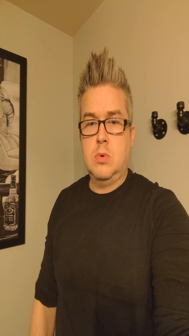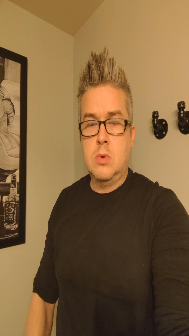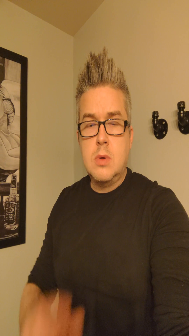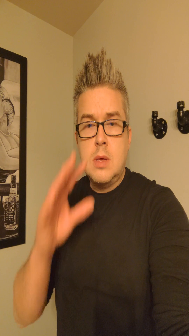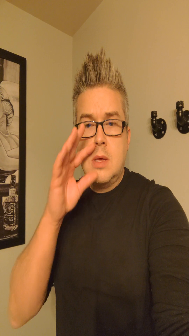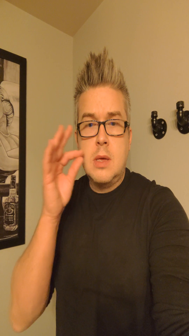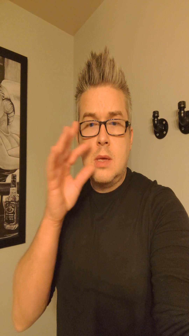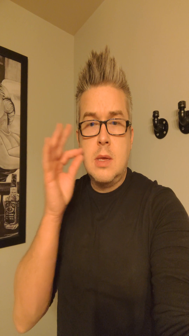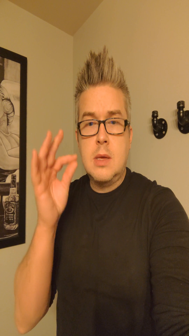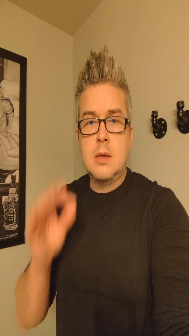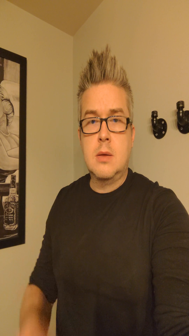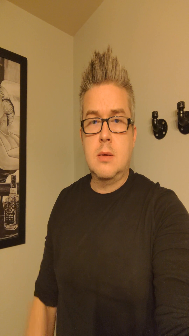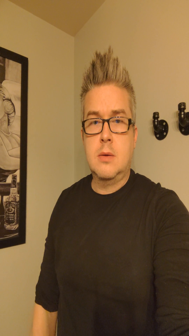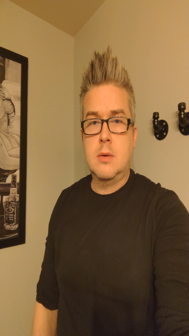cat